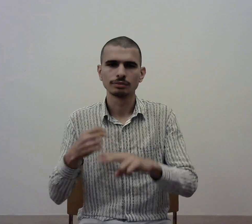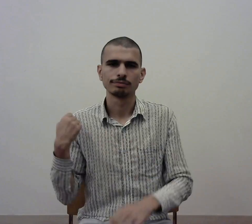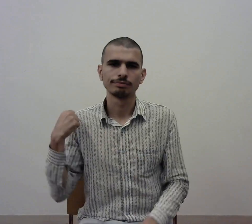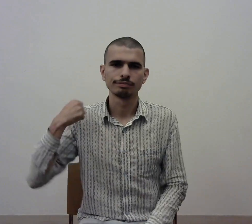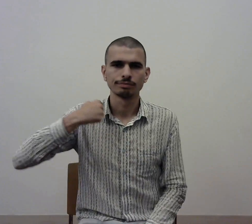çanta